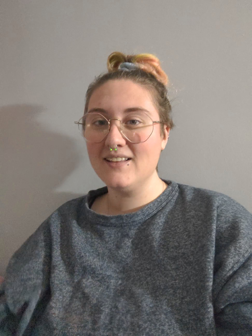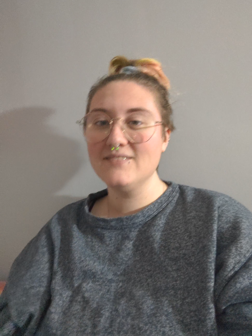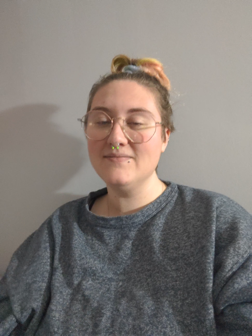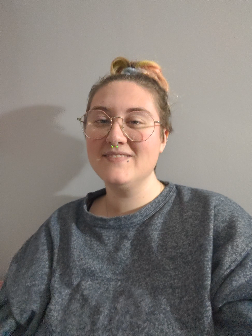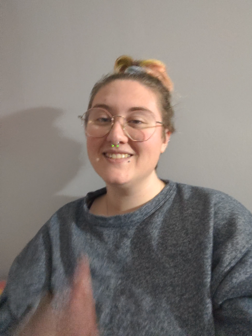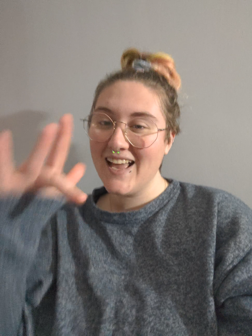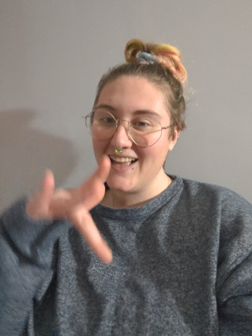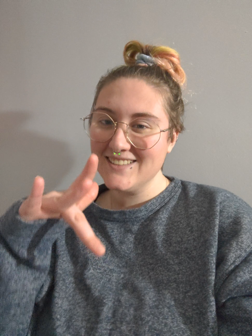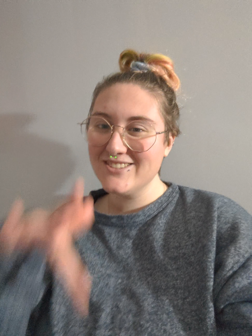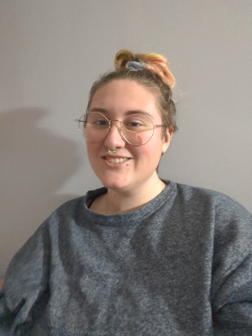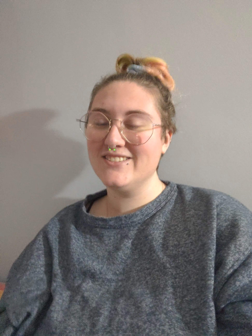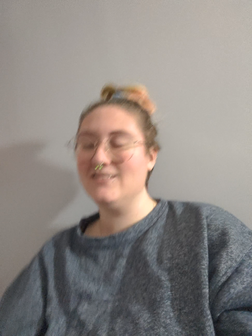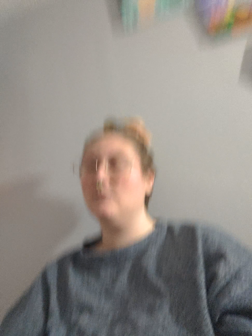touch